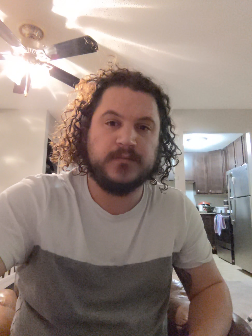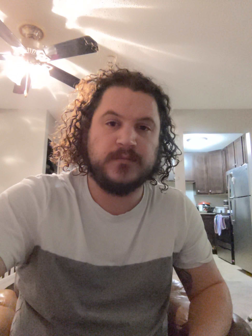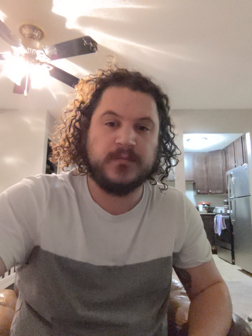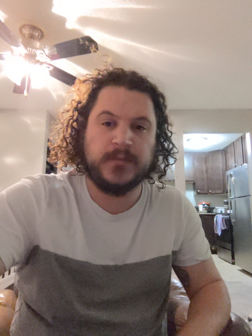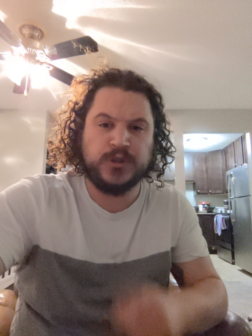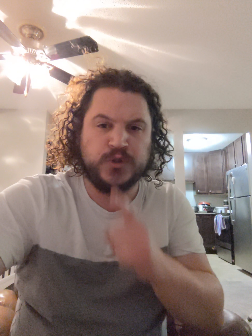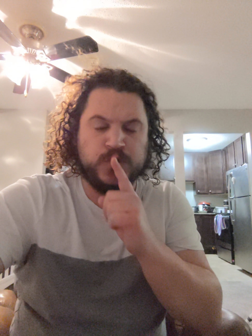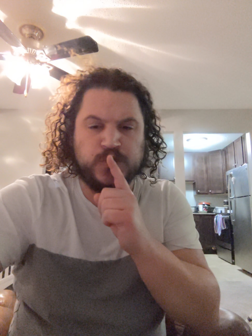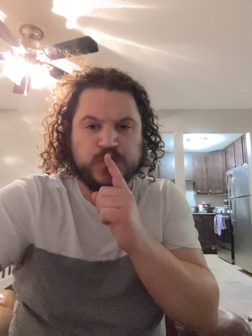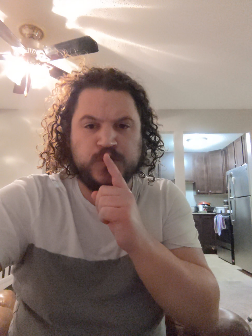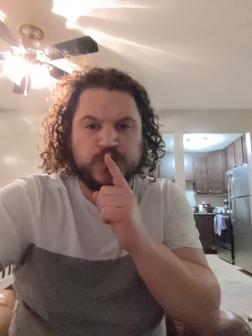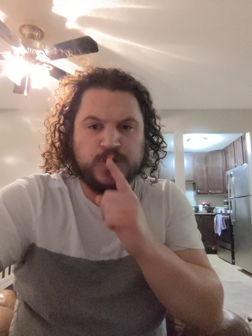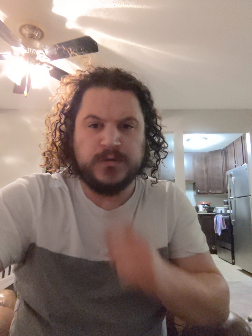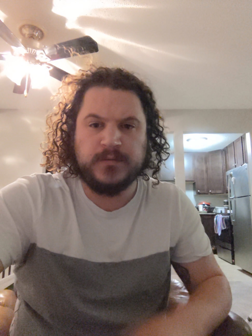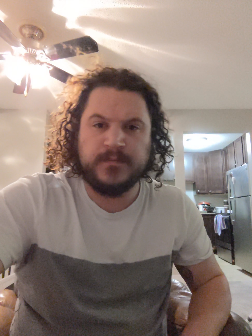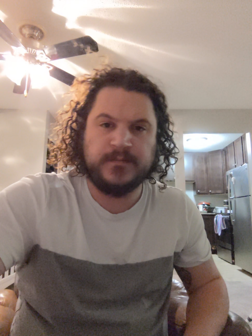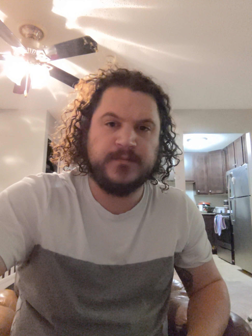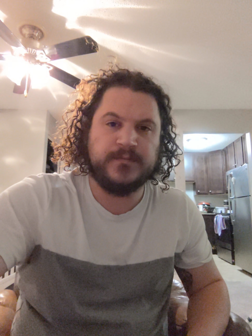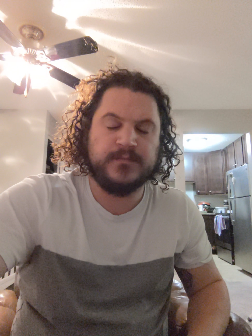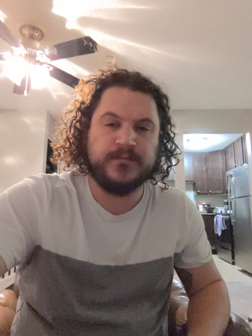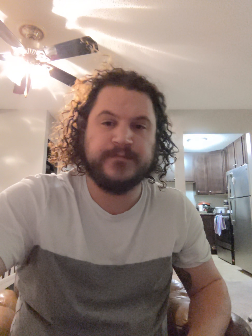shhh